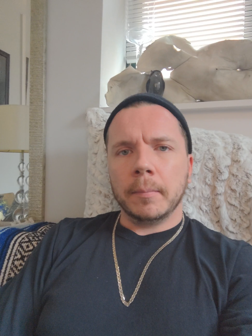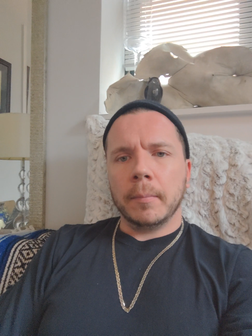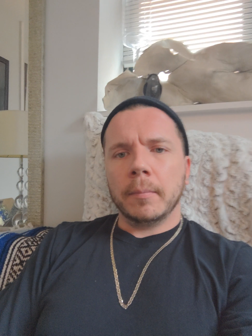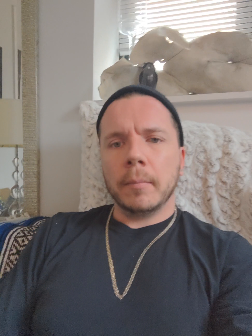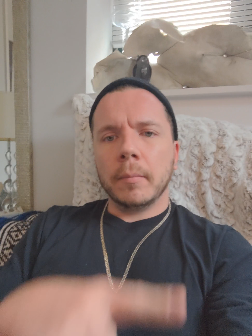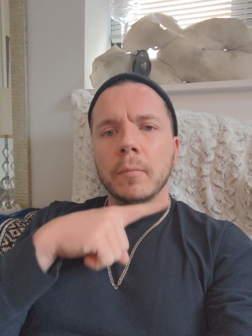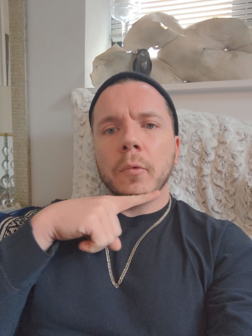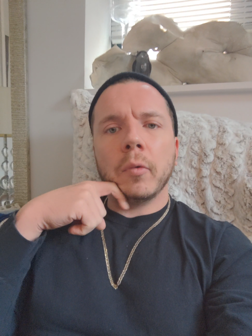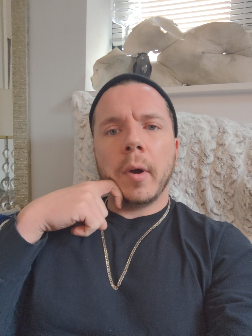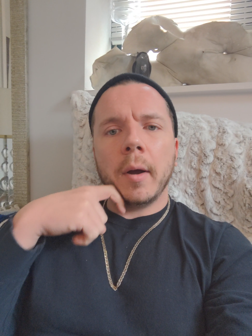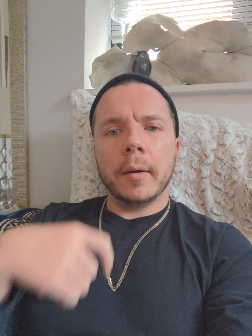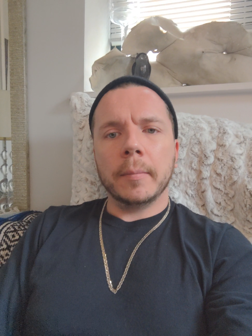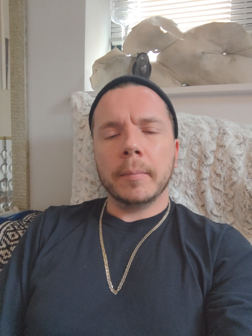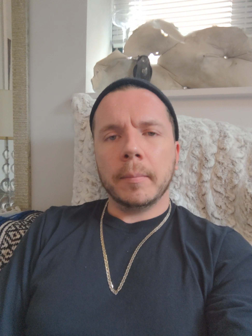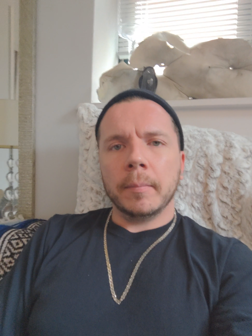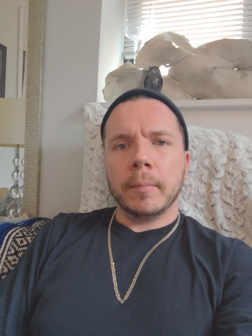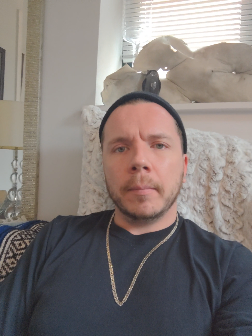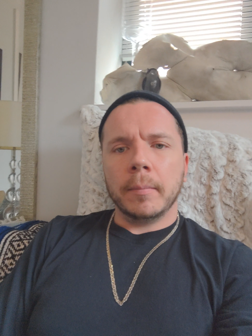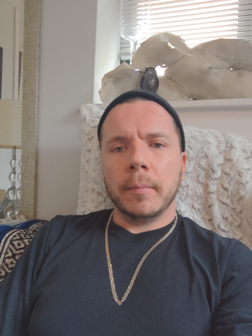dry